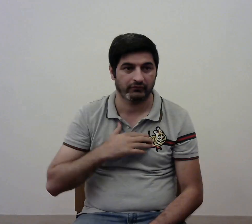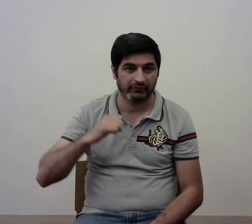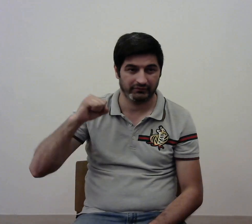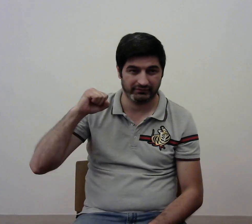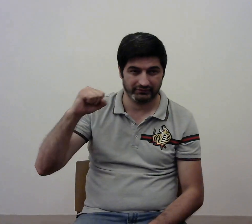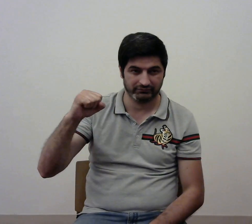qarabağ